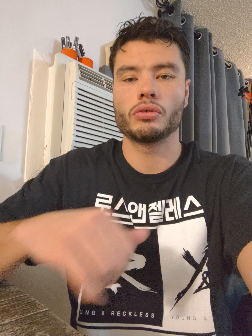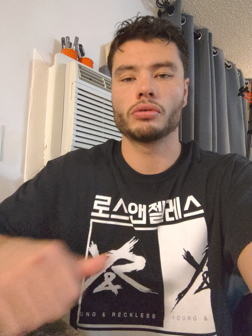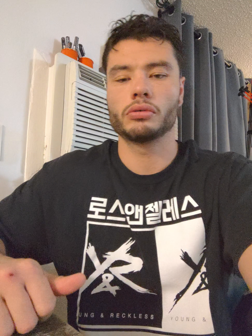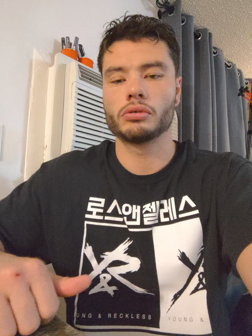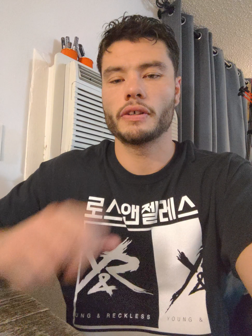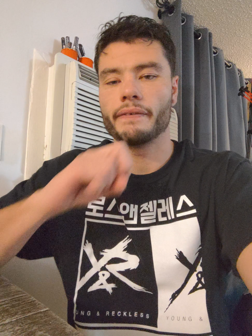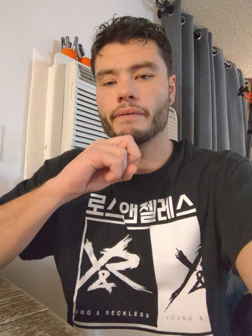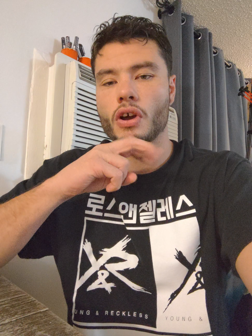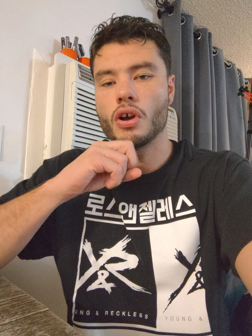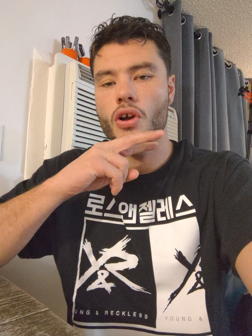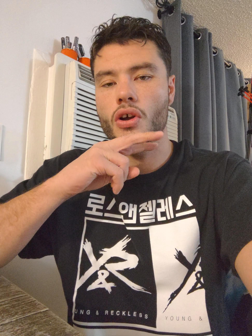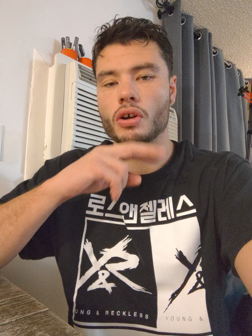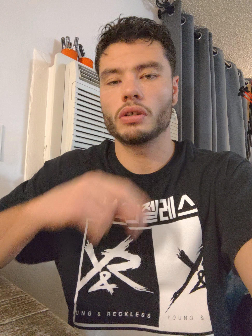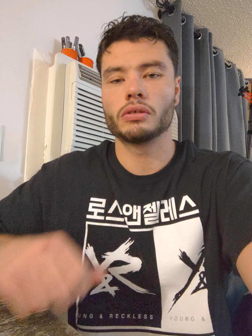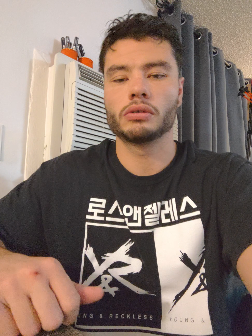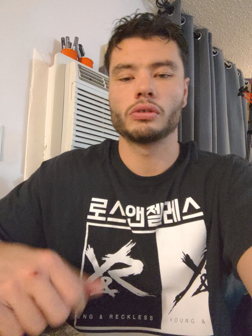frog